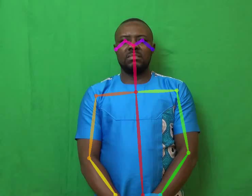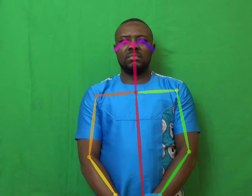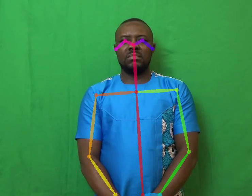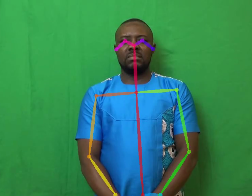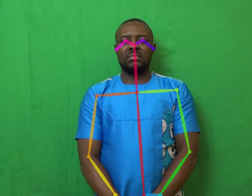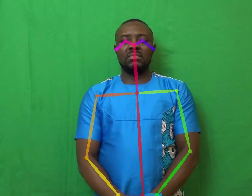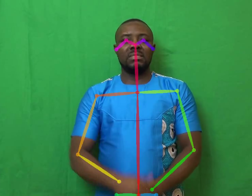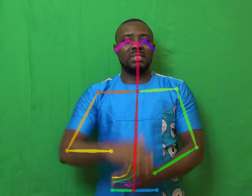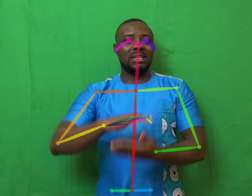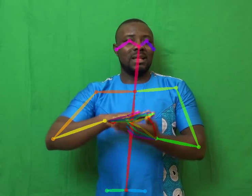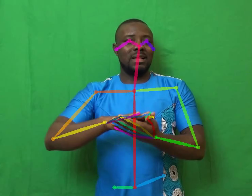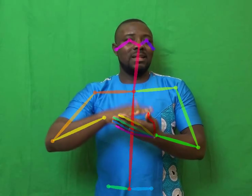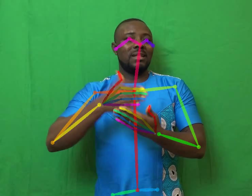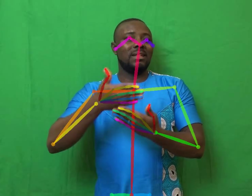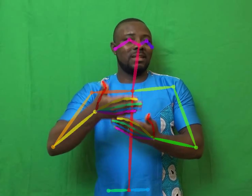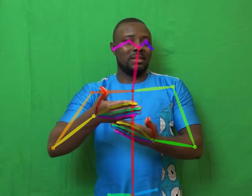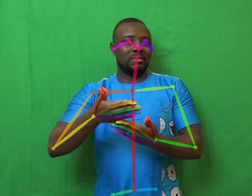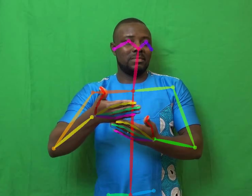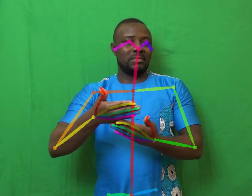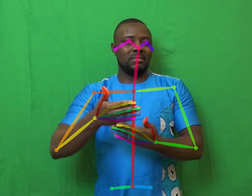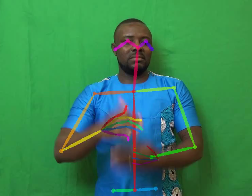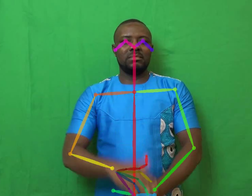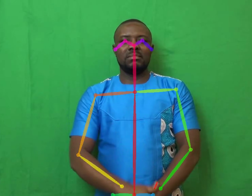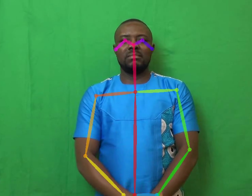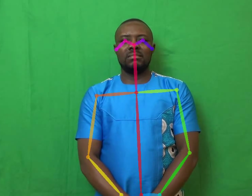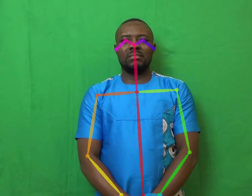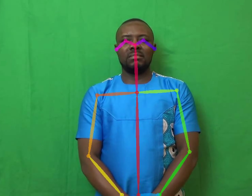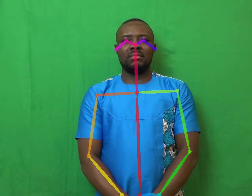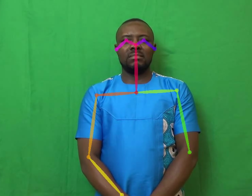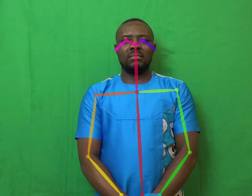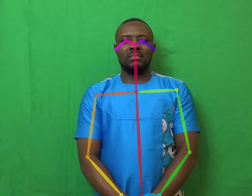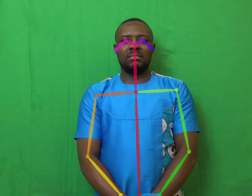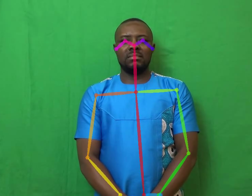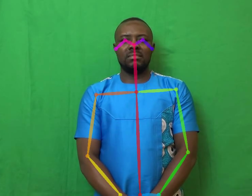laptop